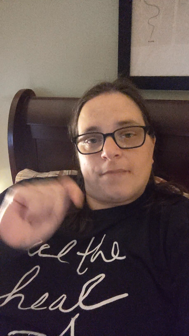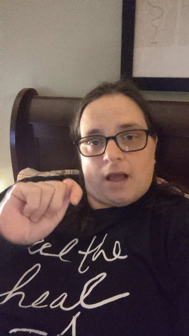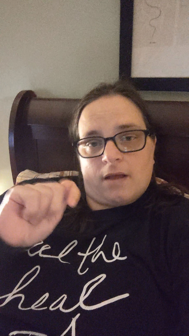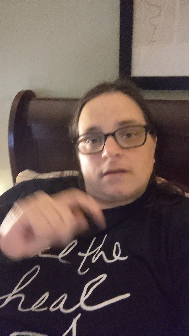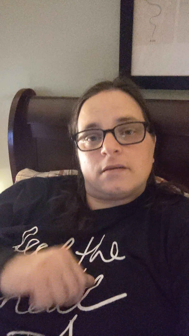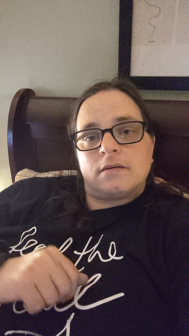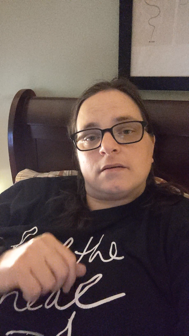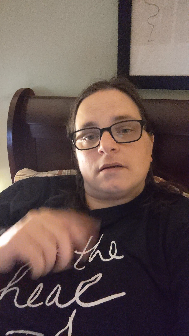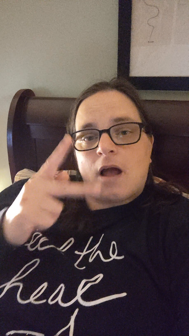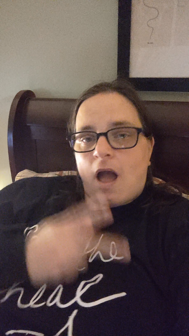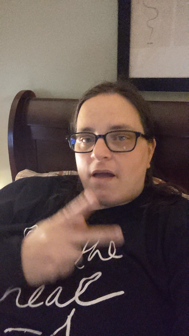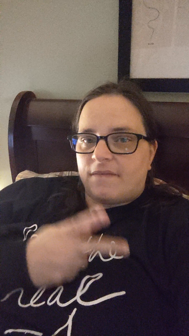careful